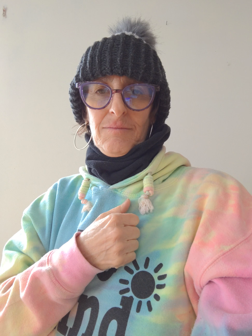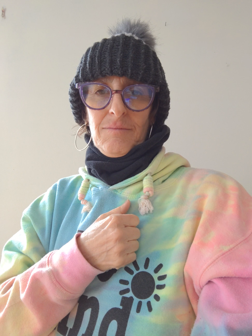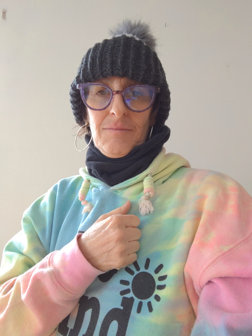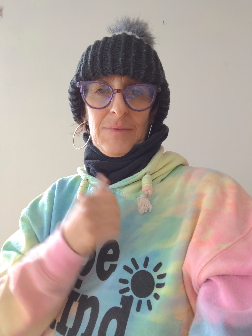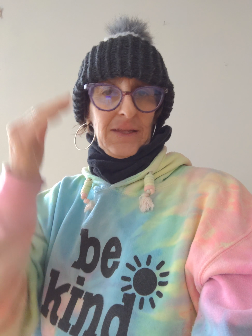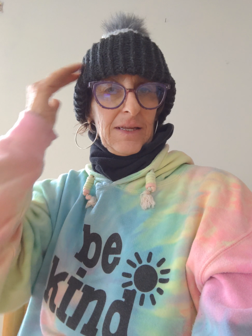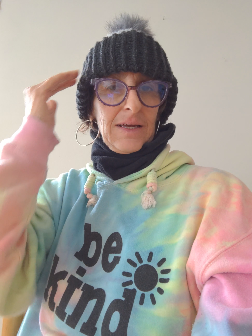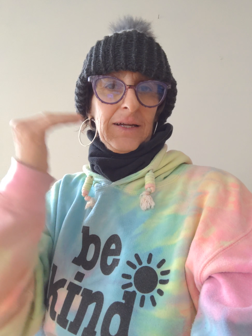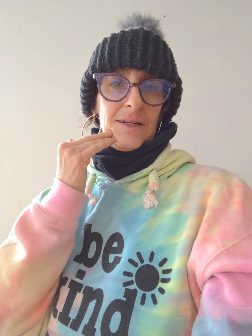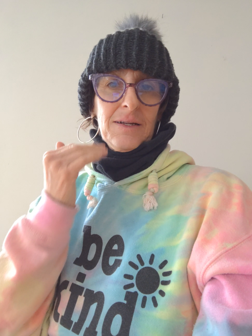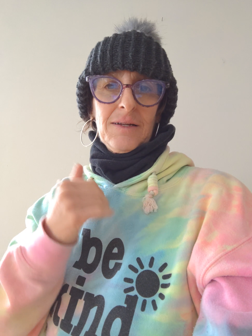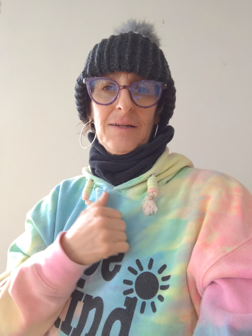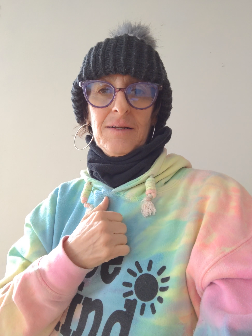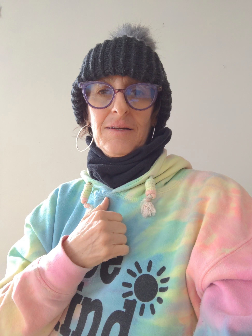head